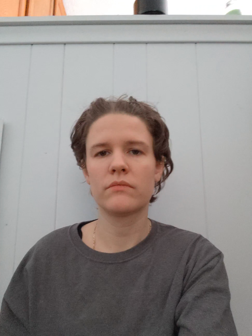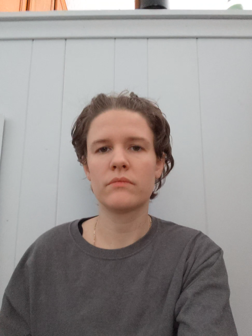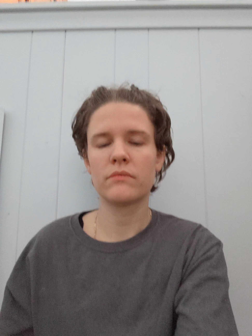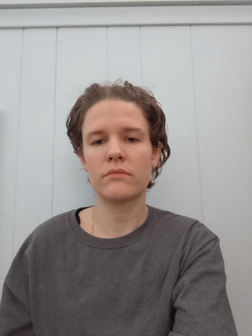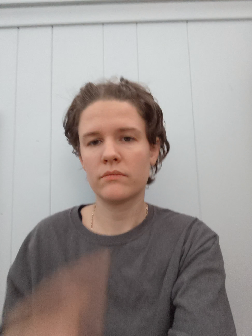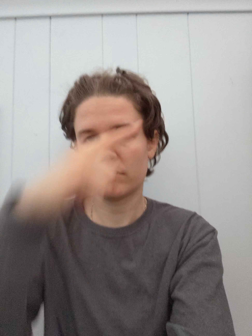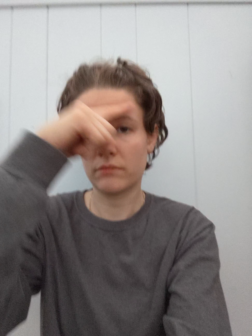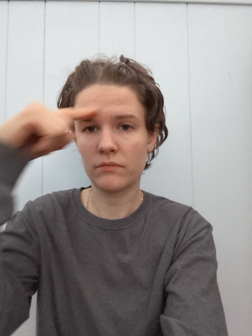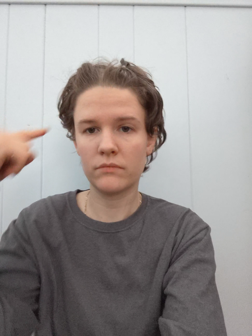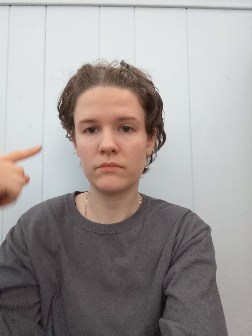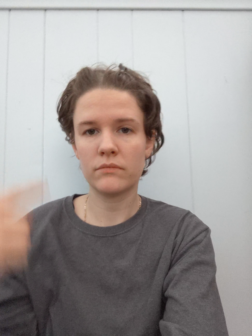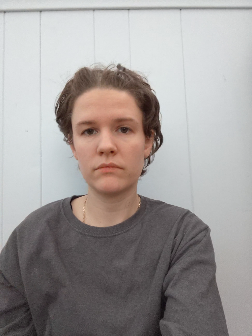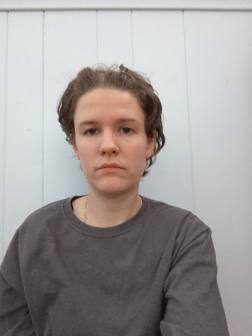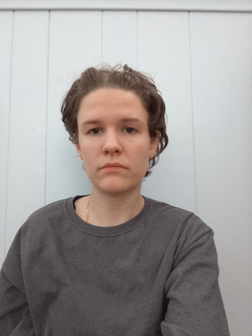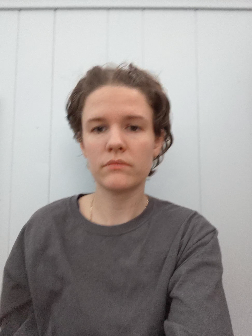black